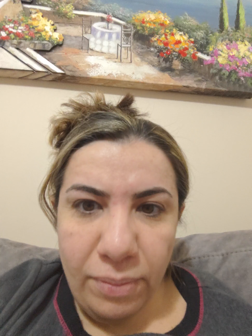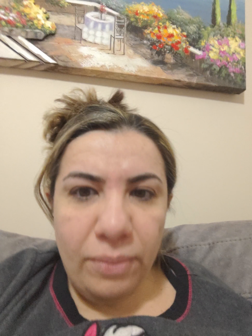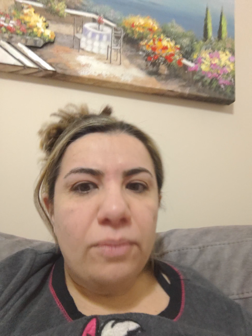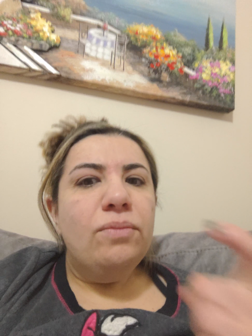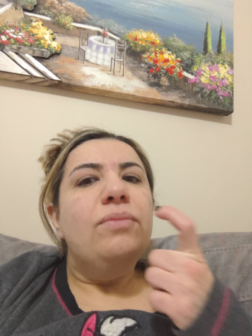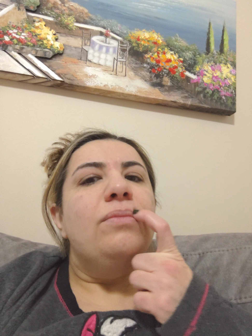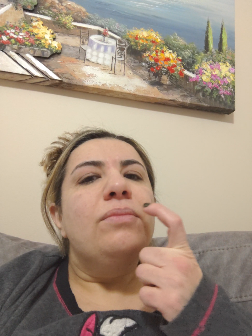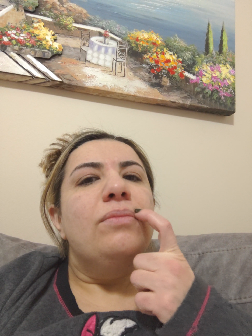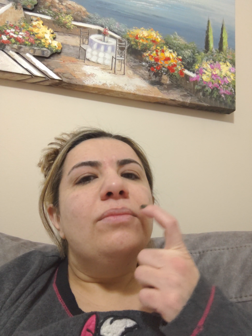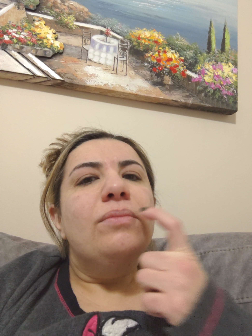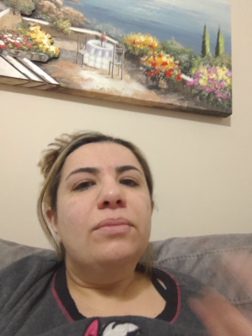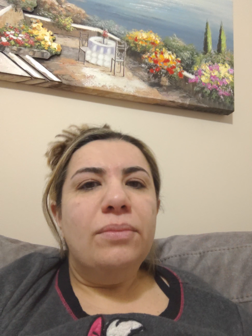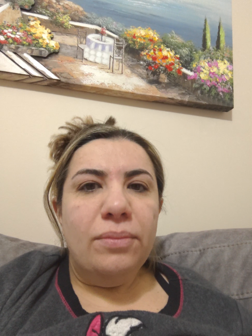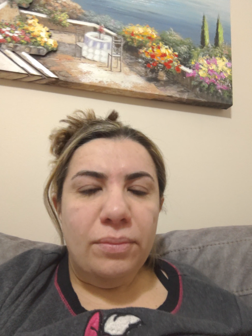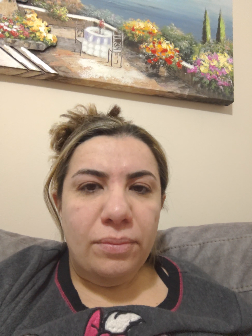tooth